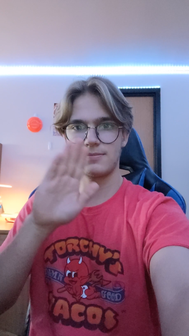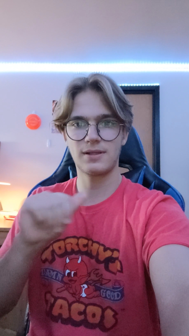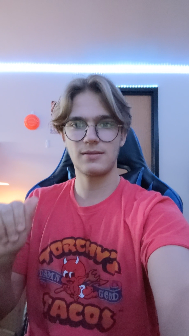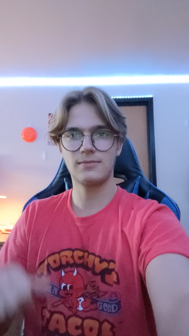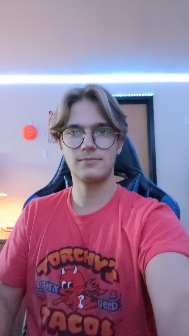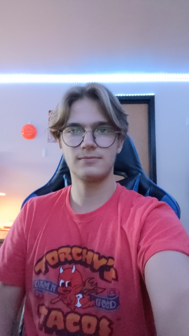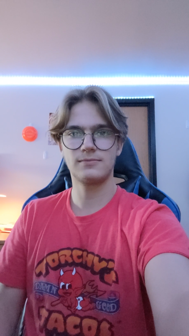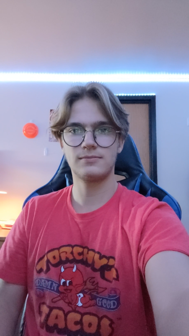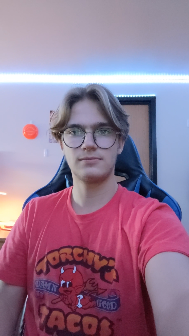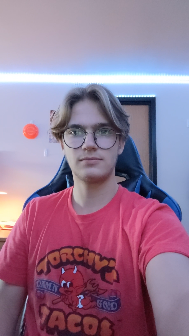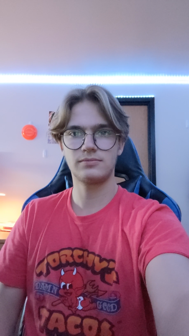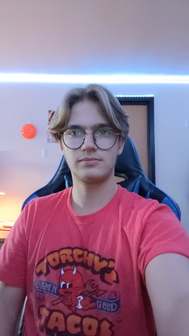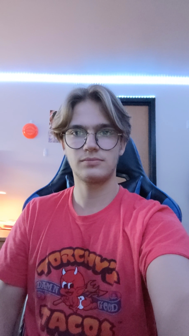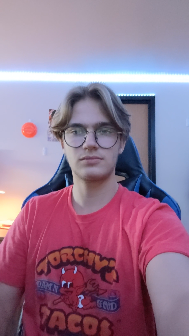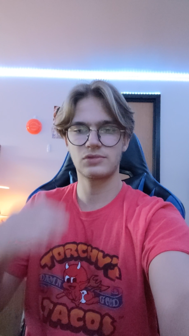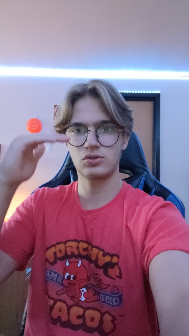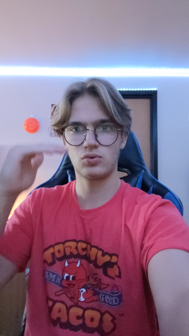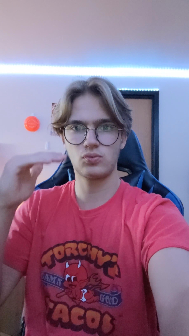short